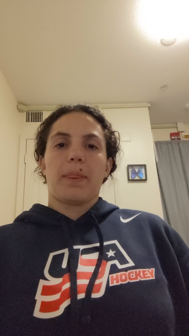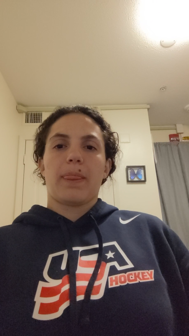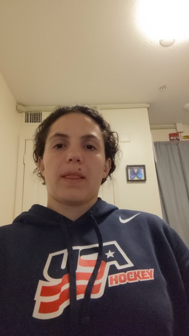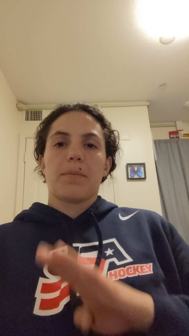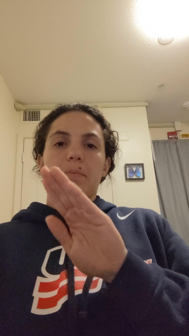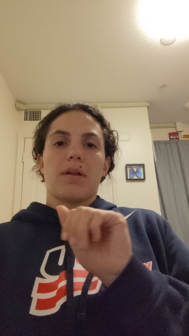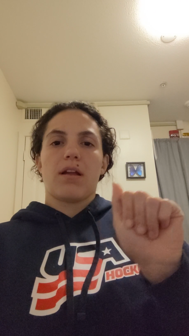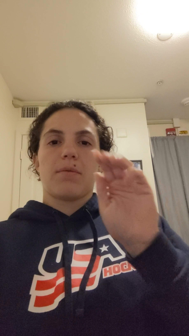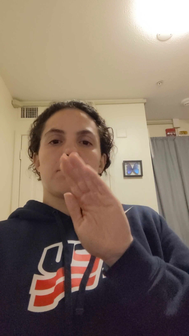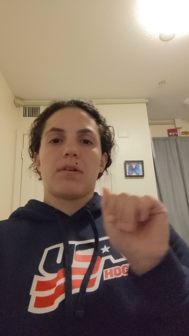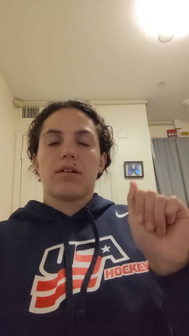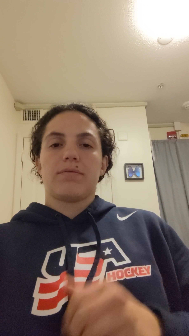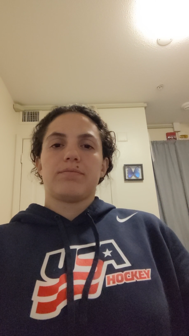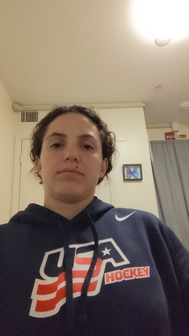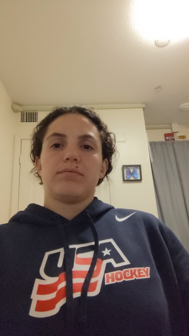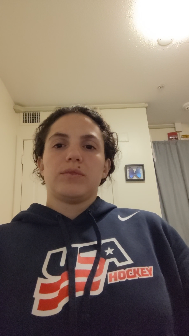baa baa